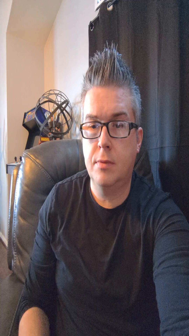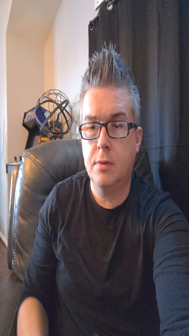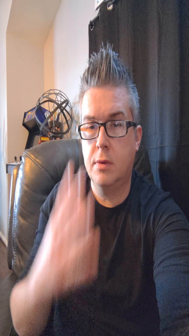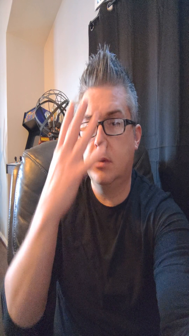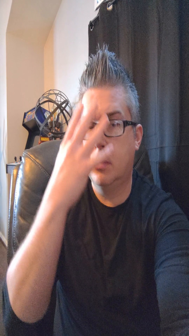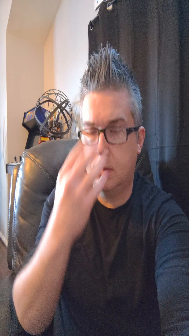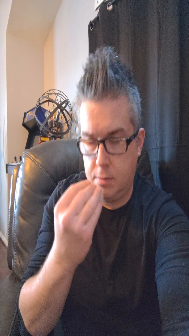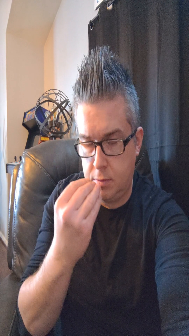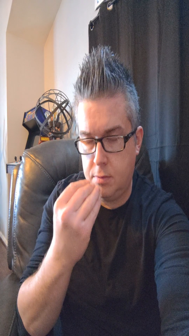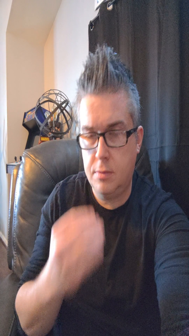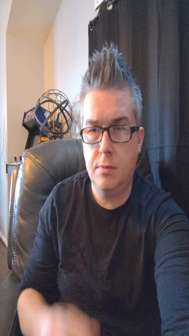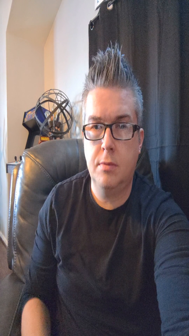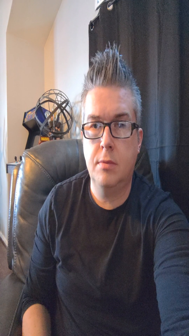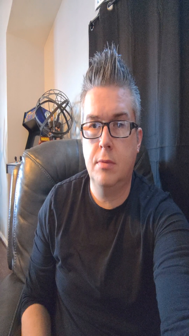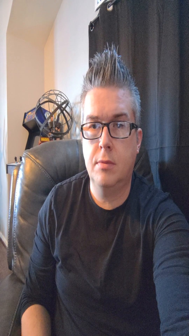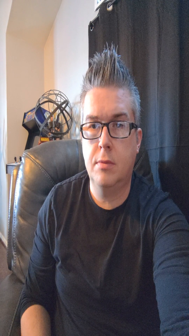sleep